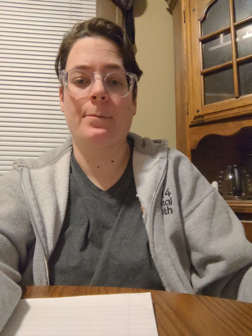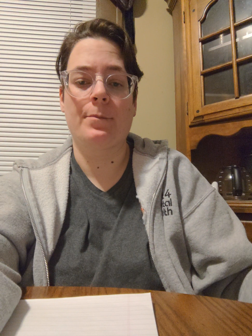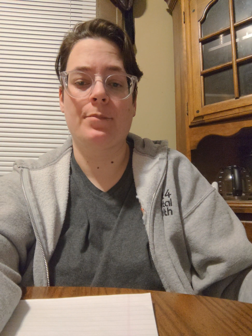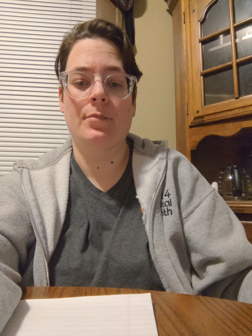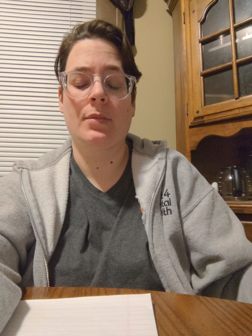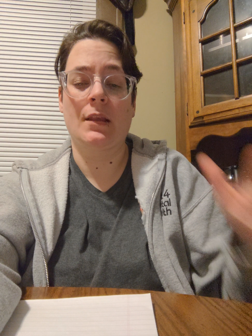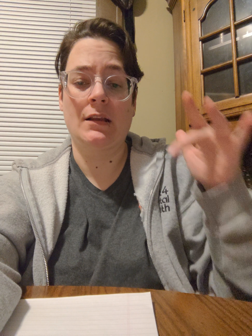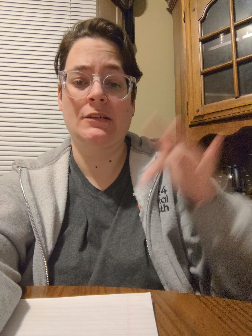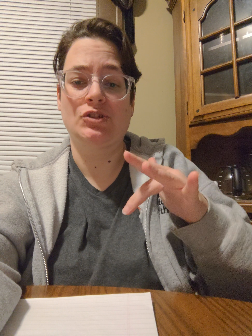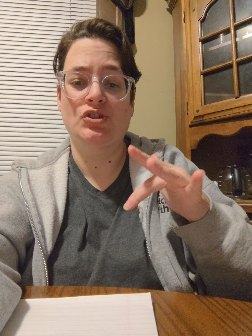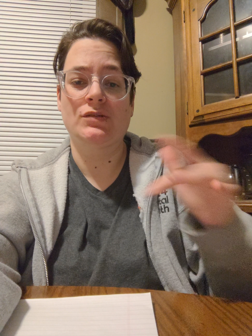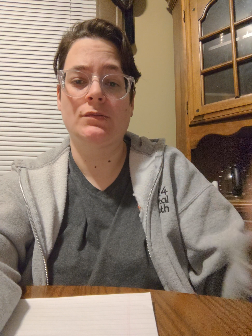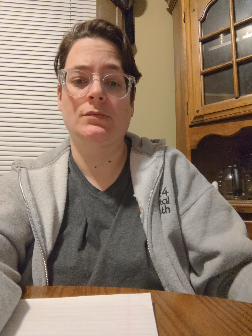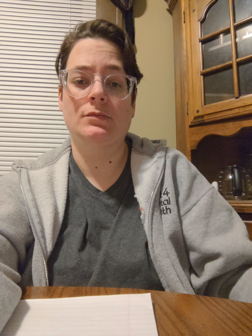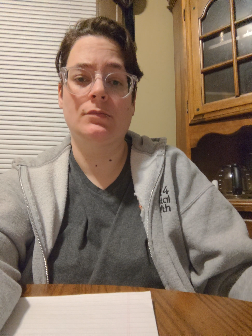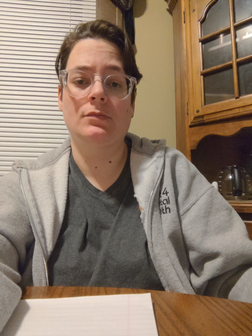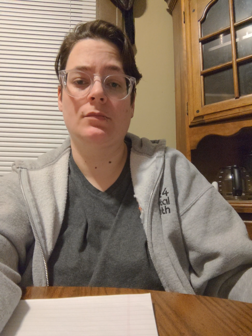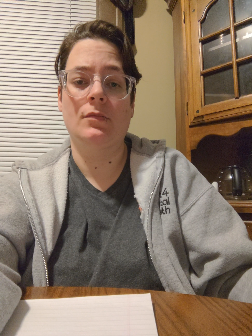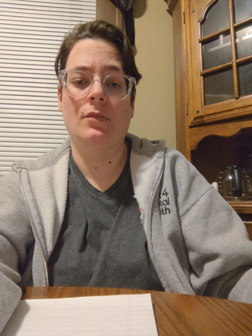touch